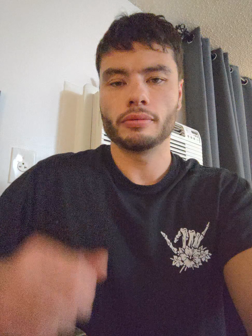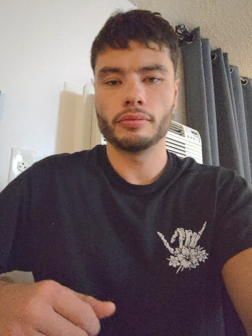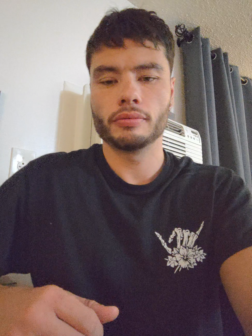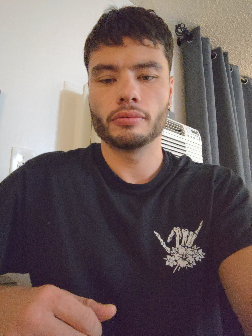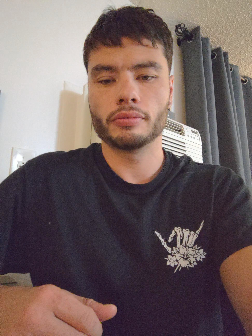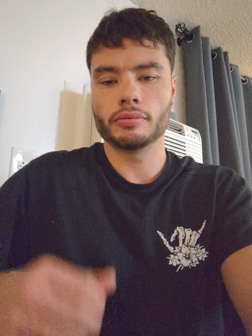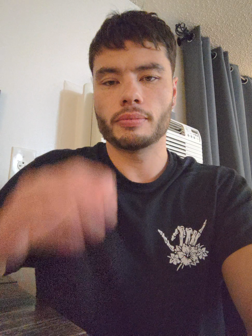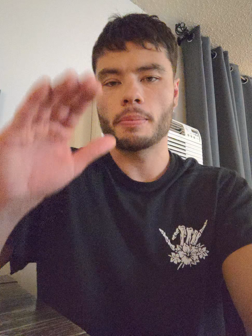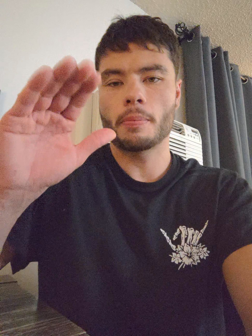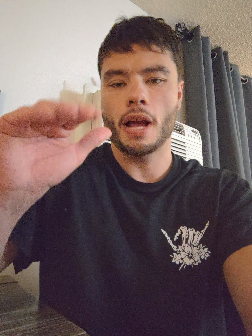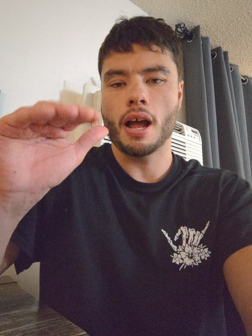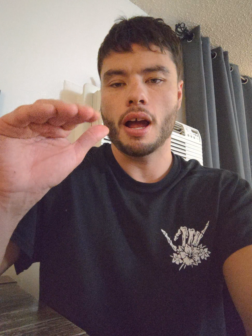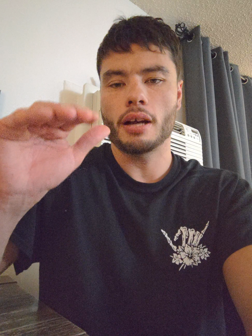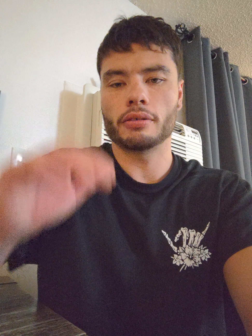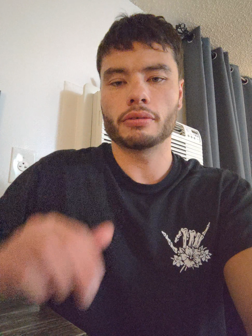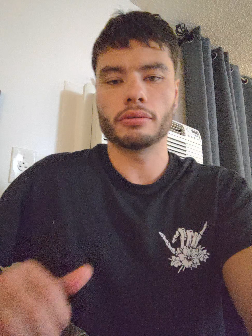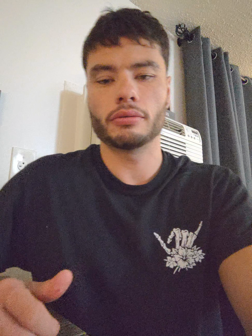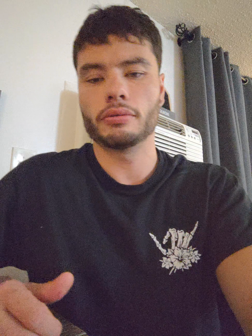bye